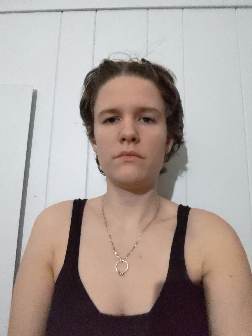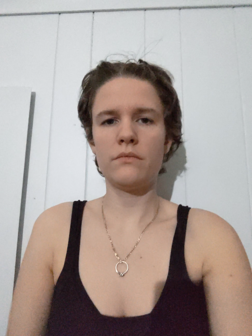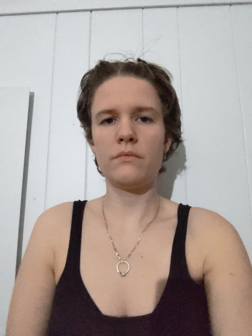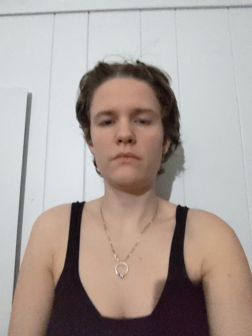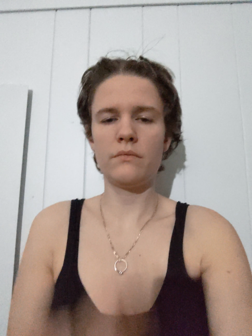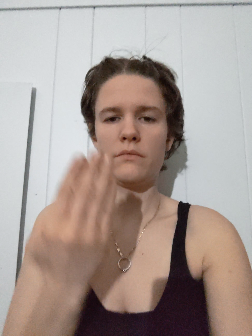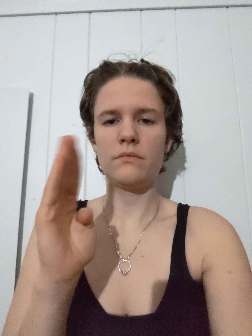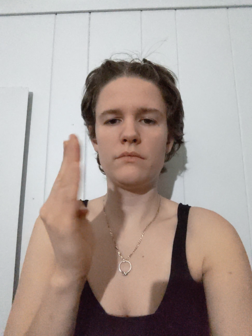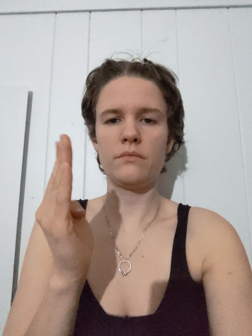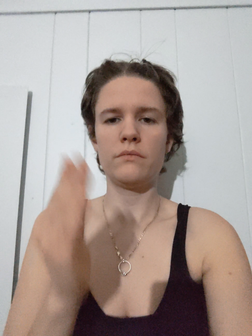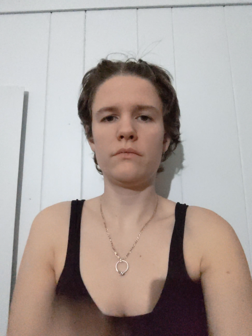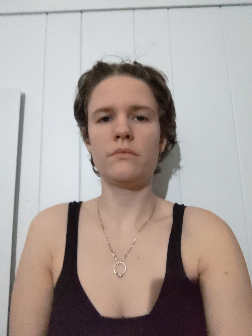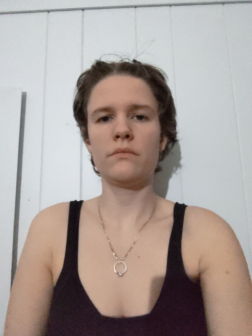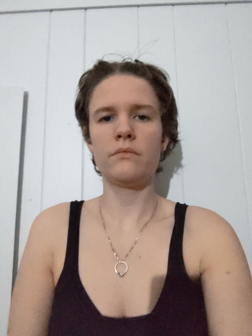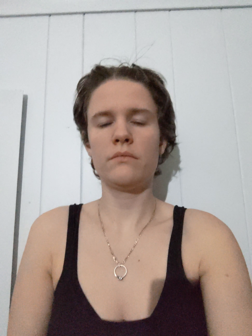blue